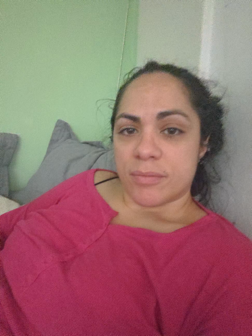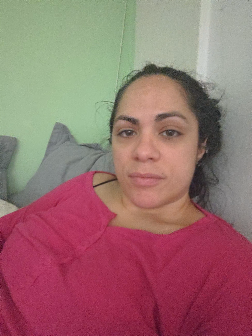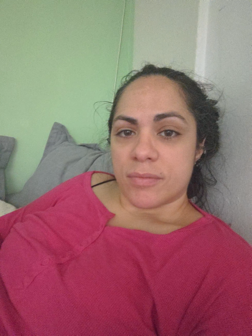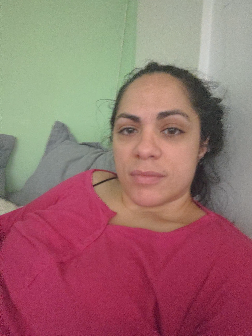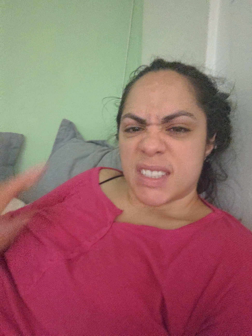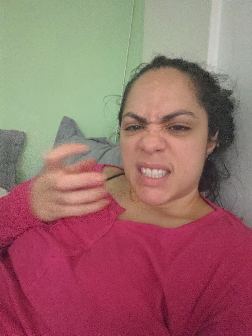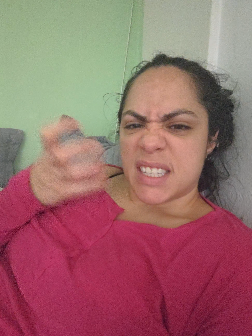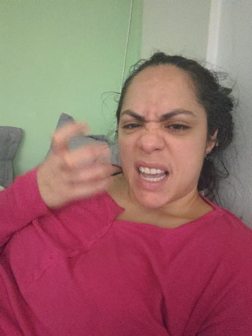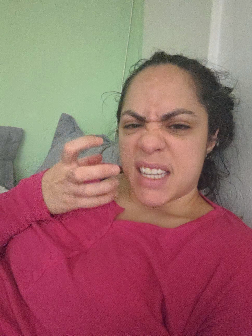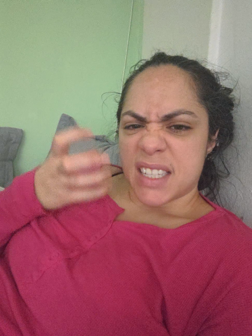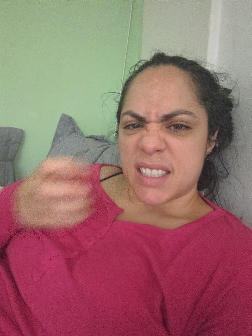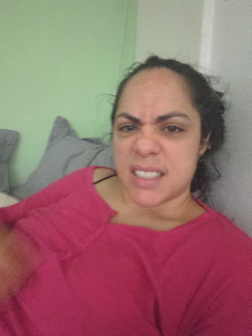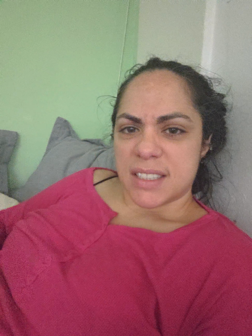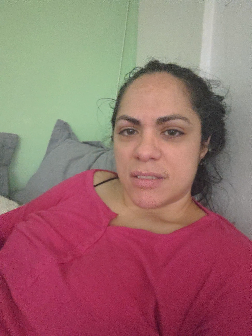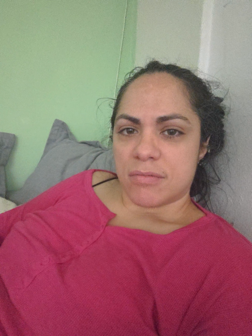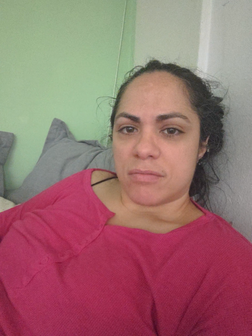yucky